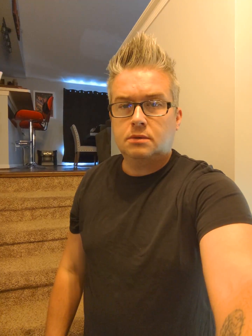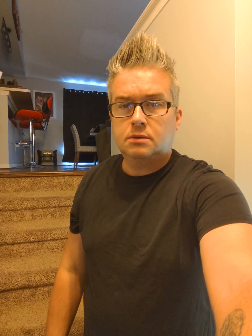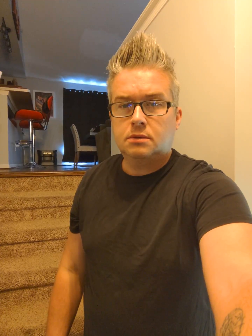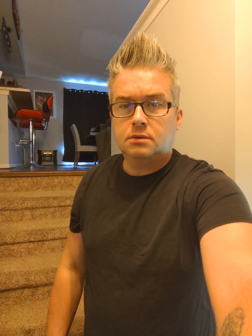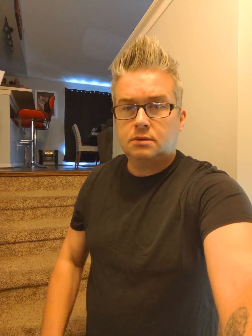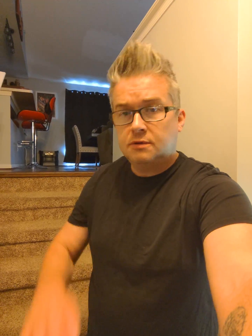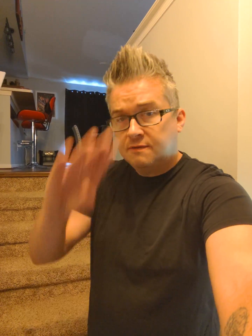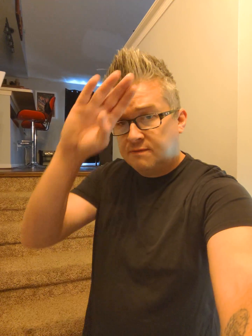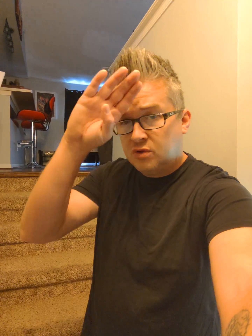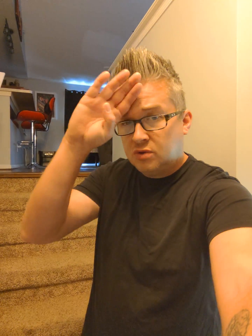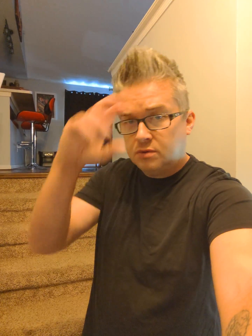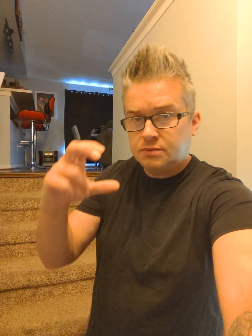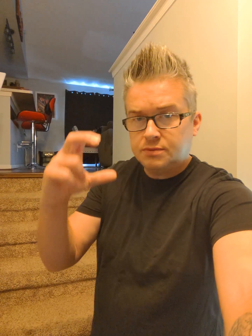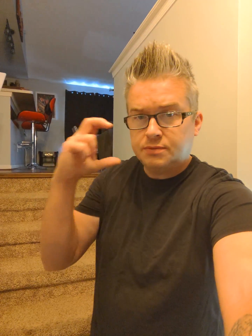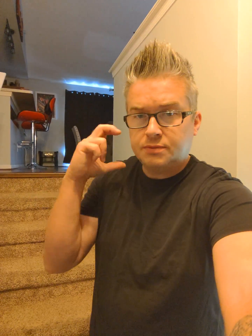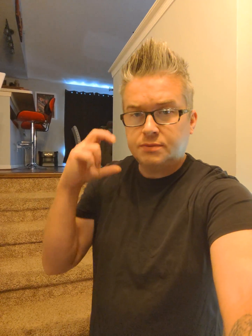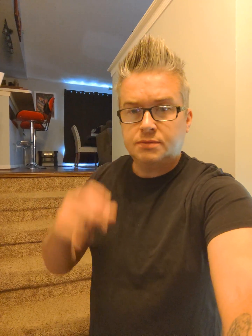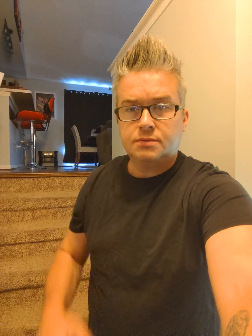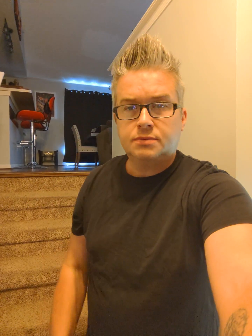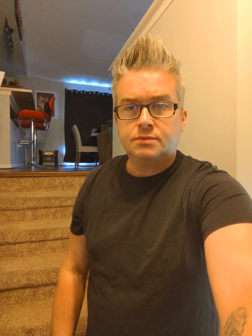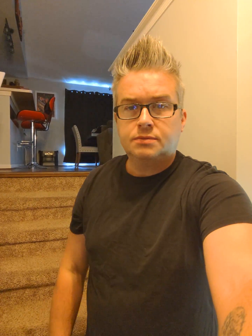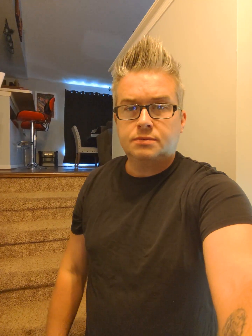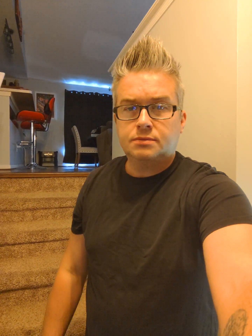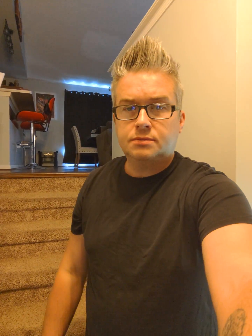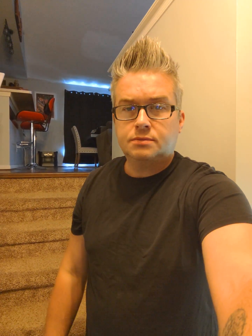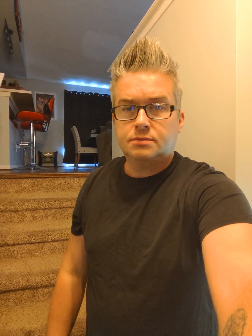fire truck